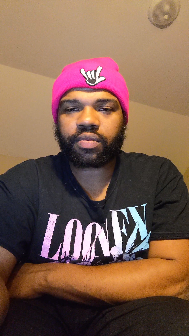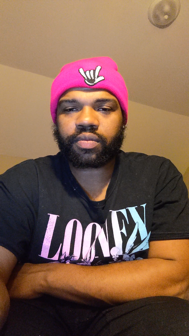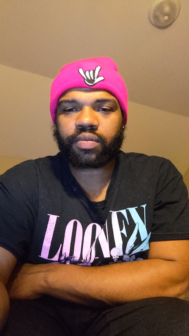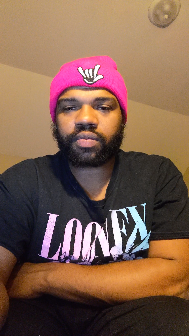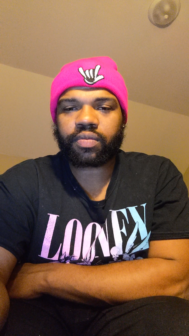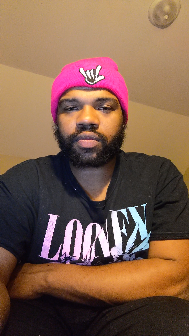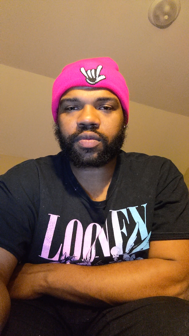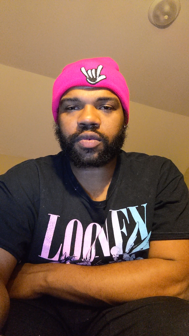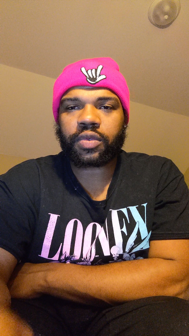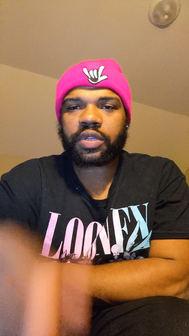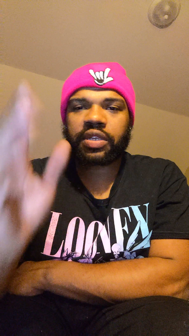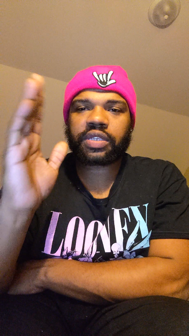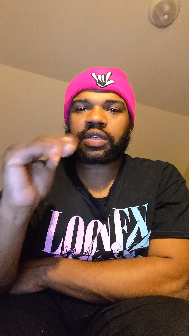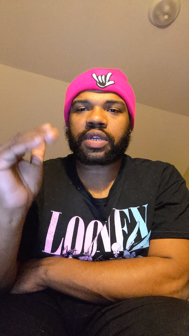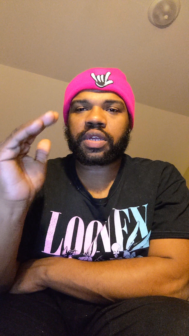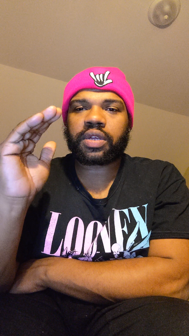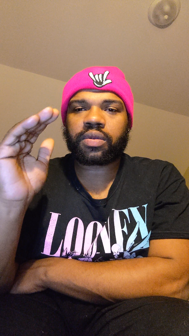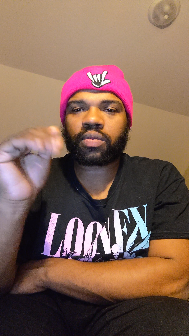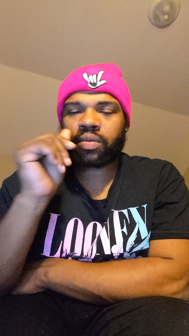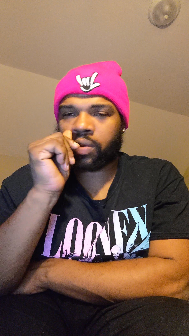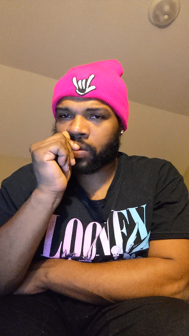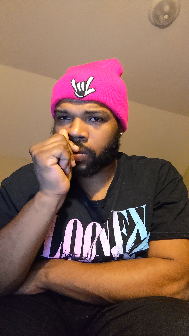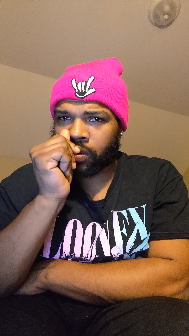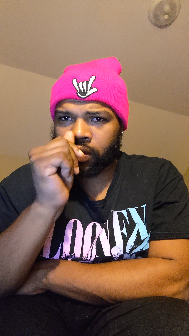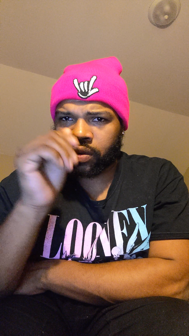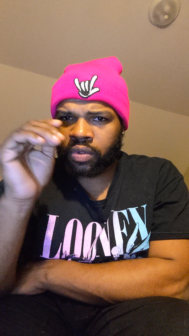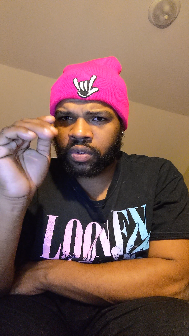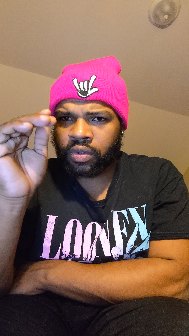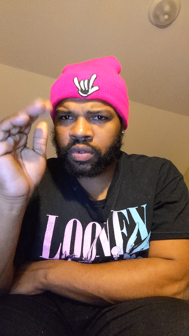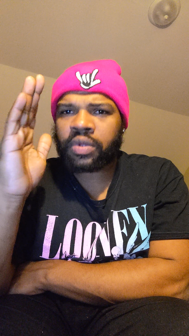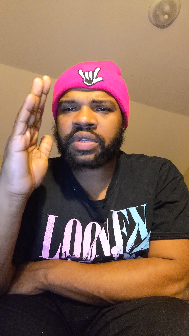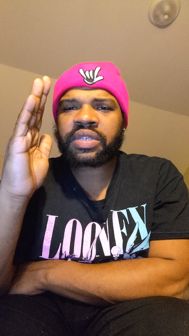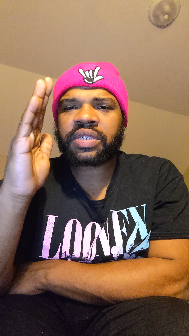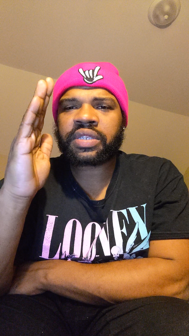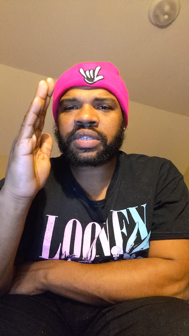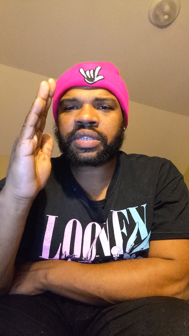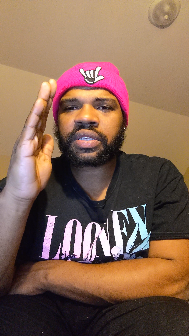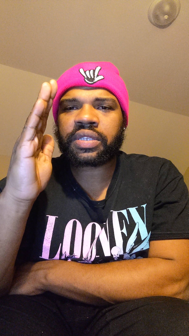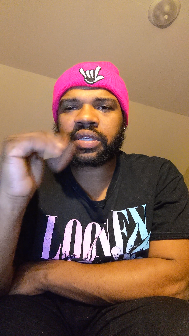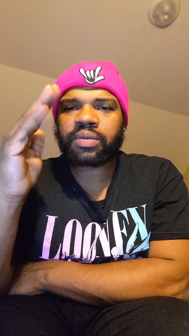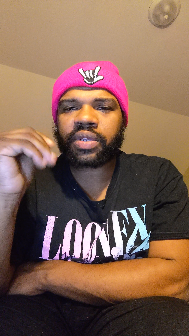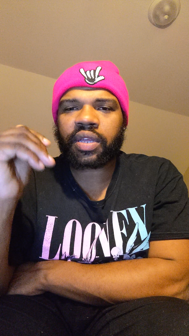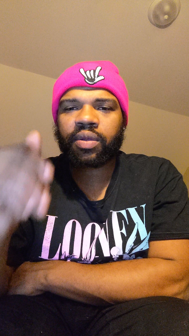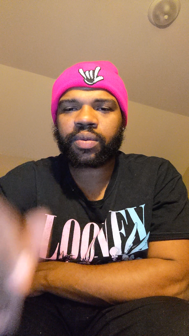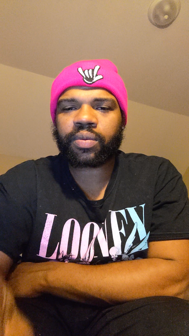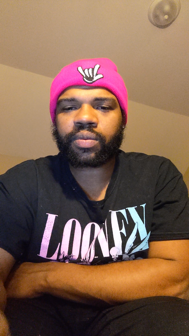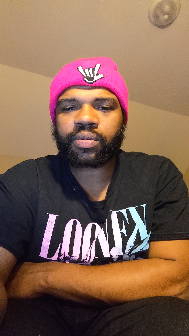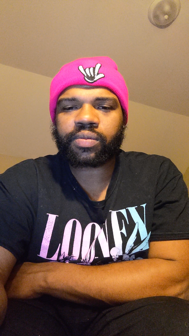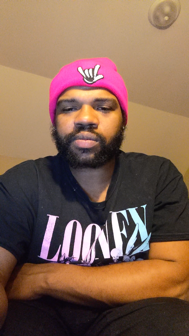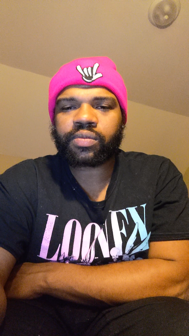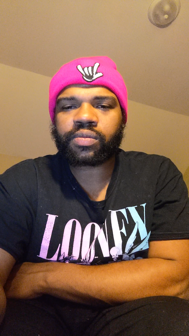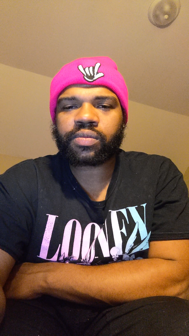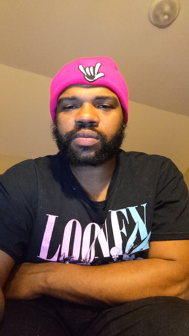downtown